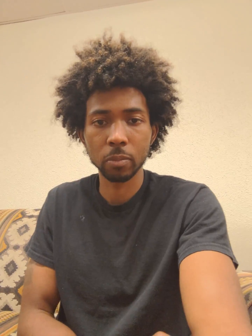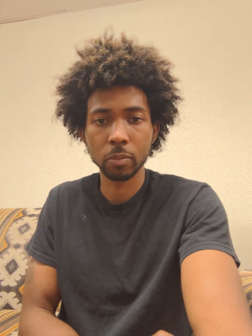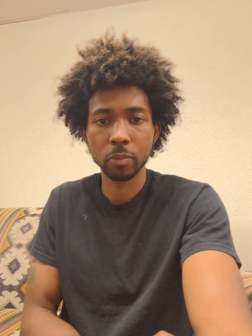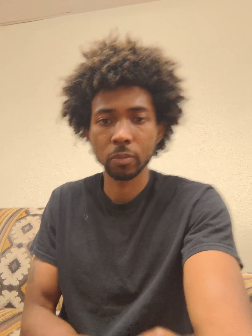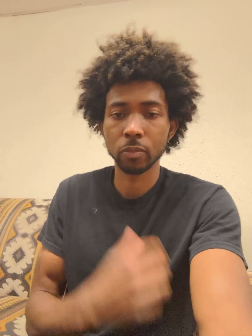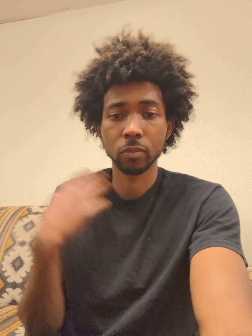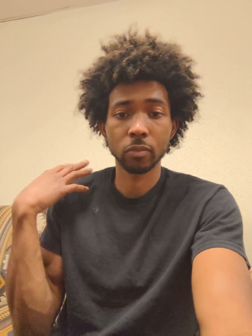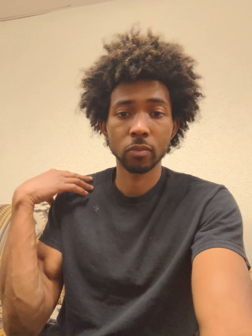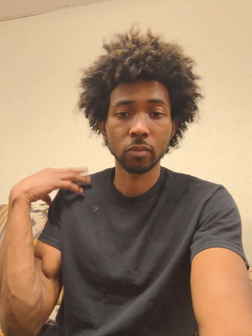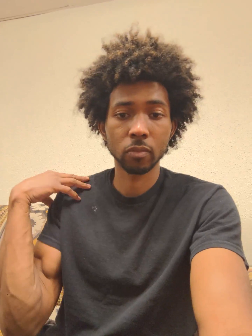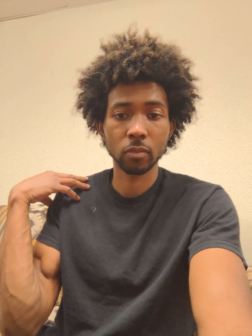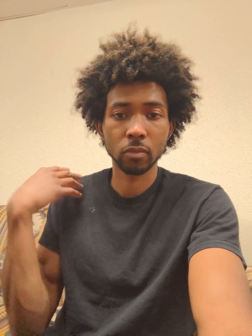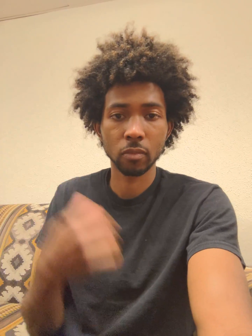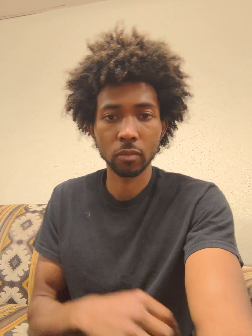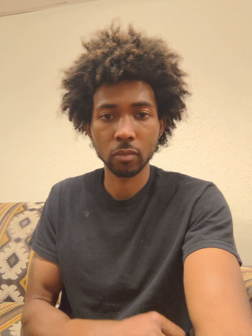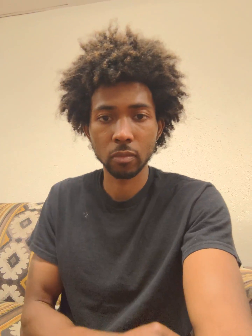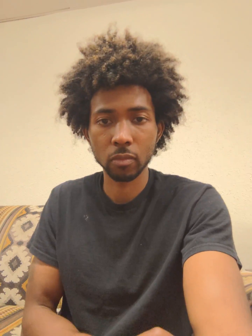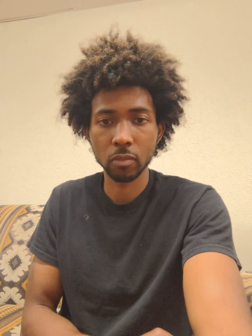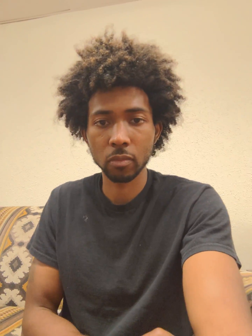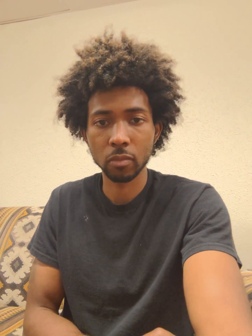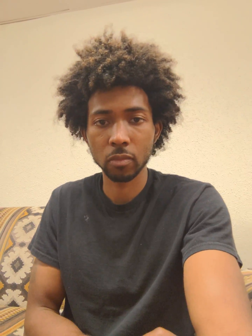shoulder